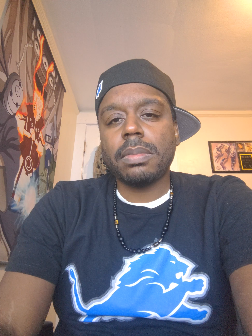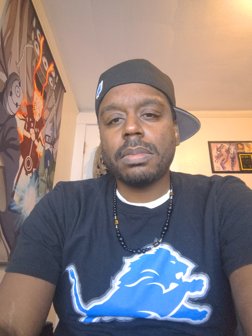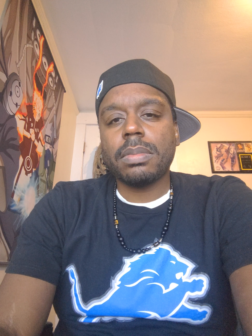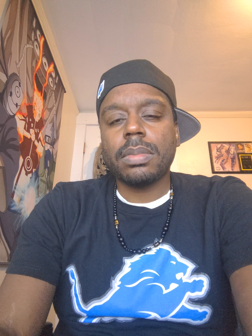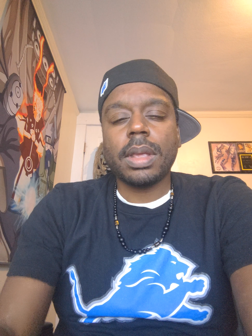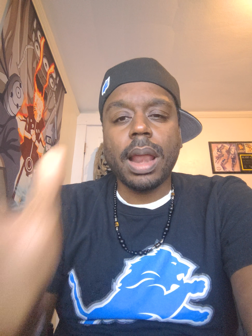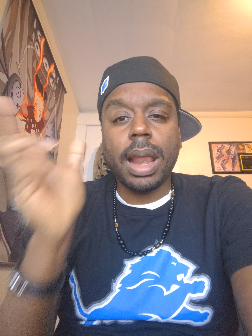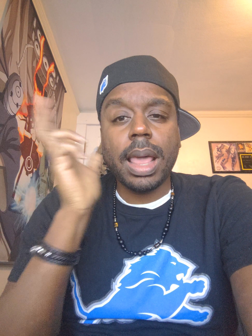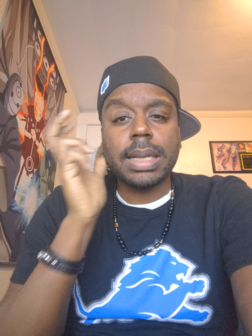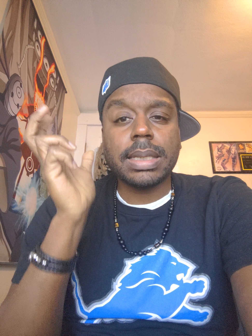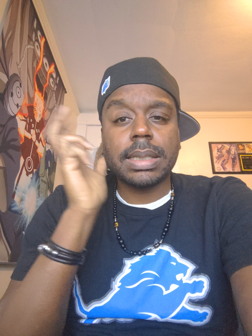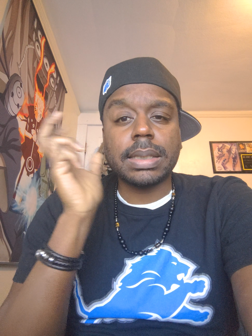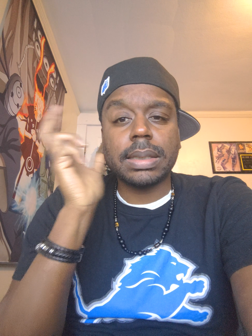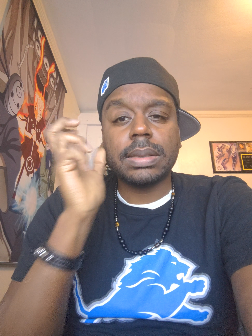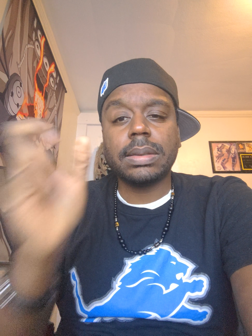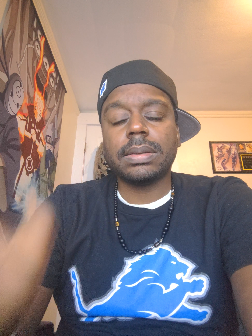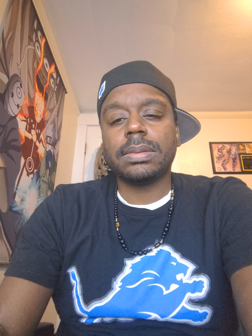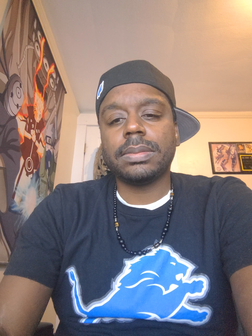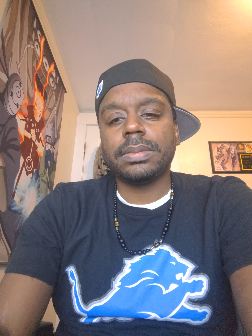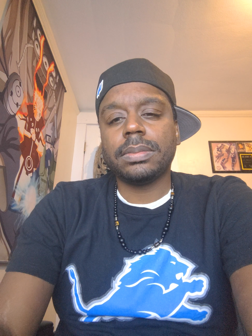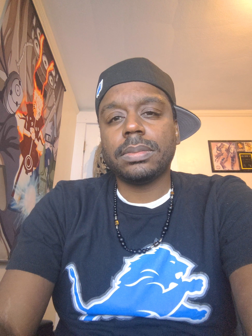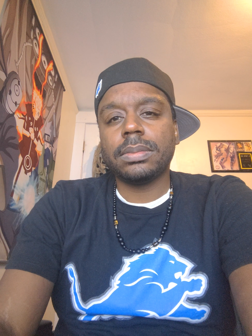listen